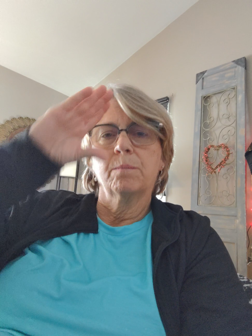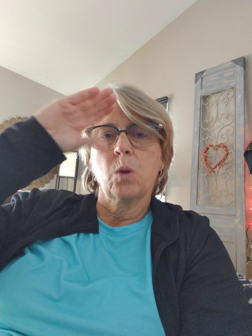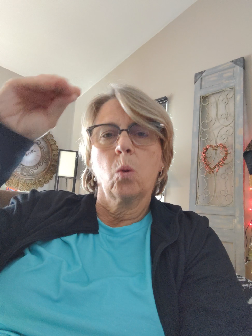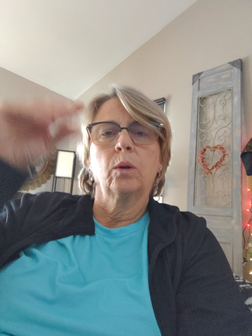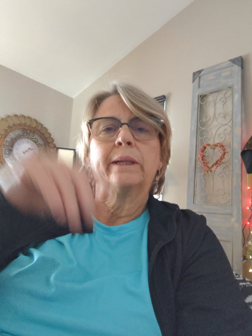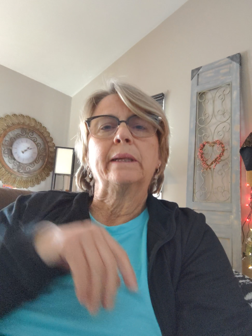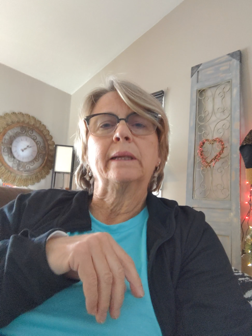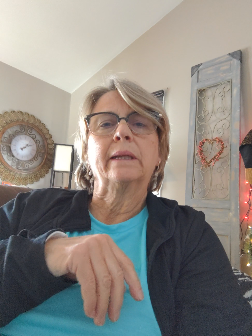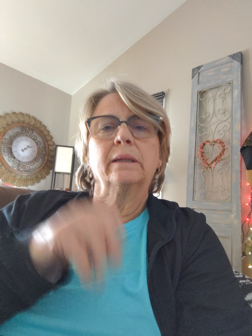boy